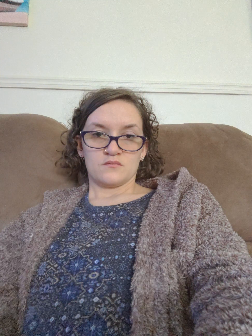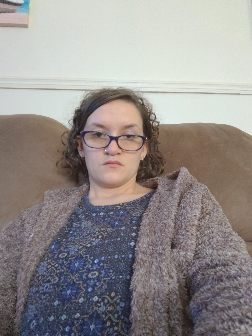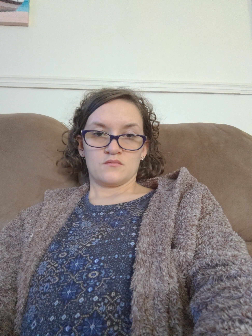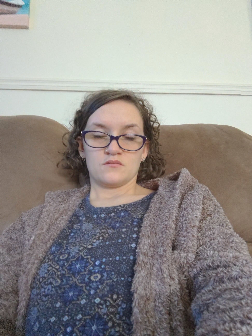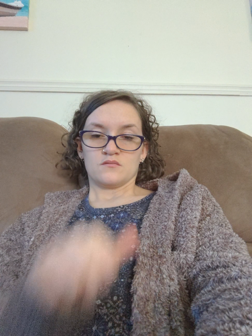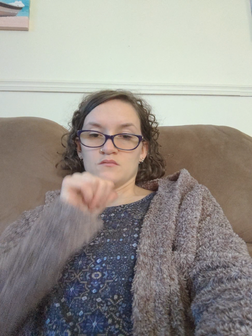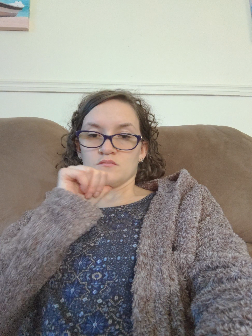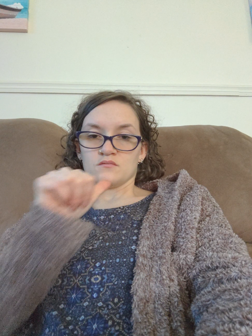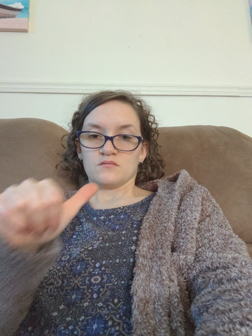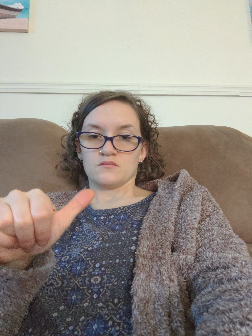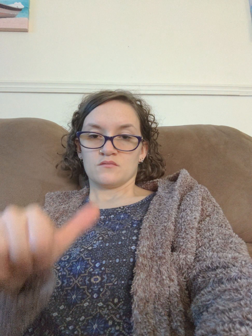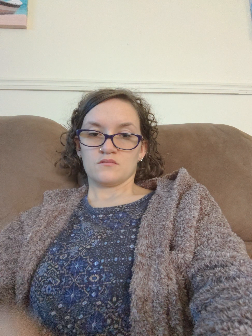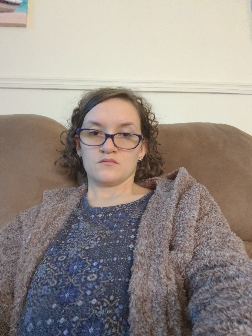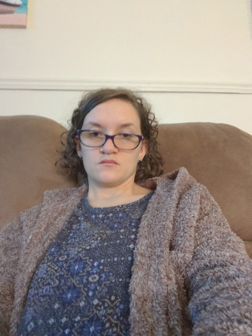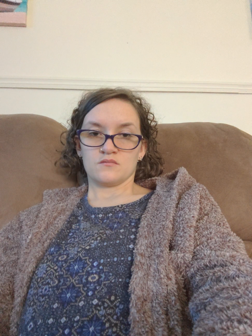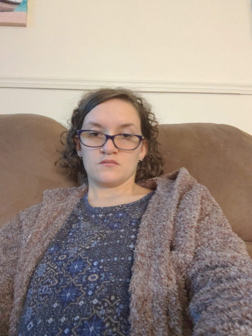not